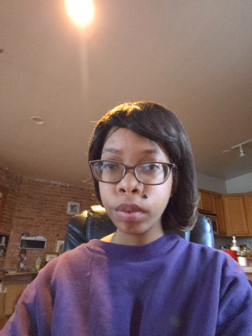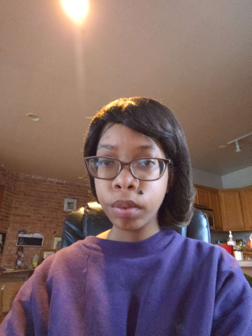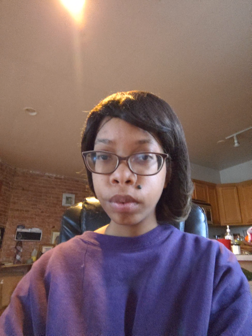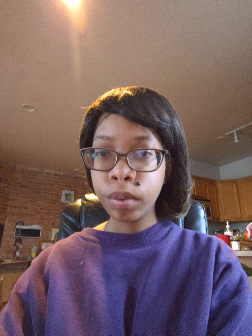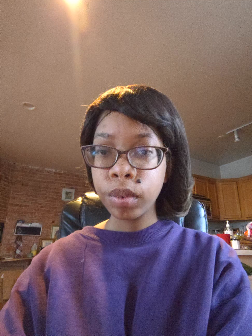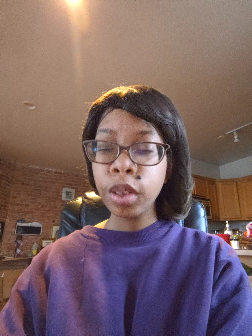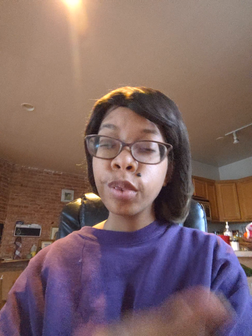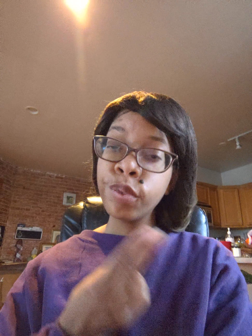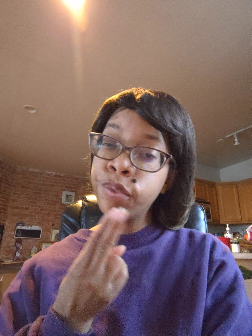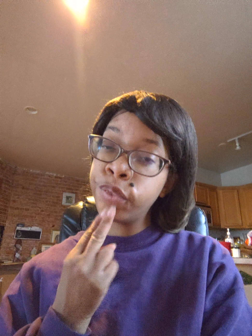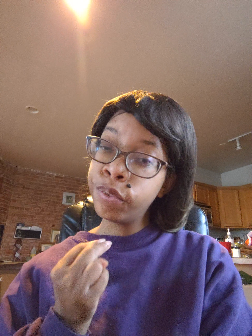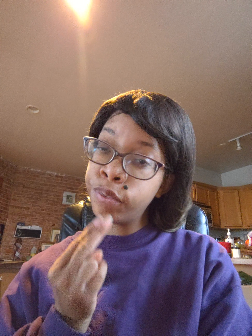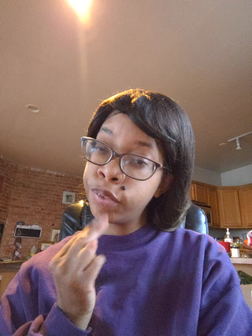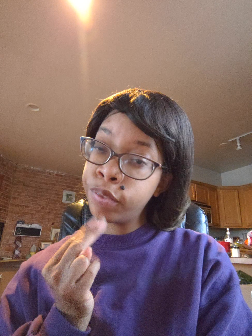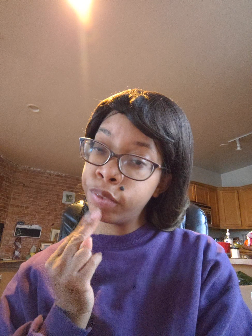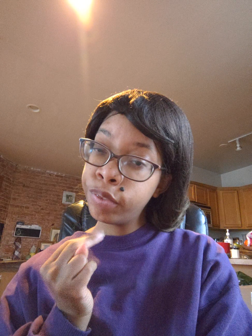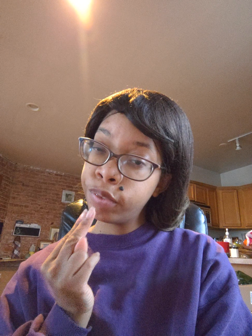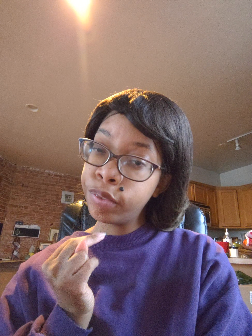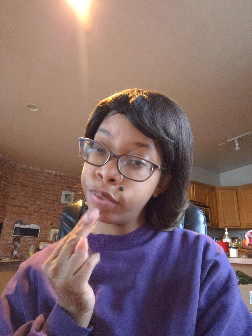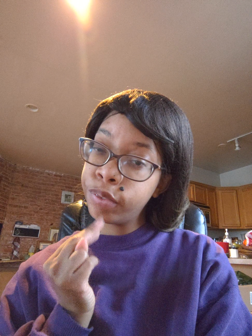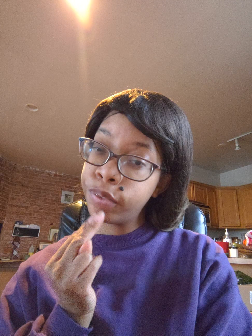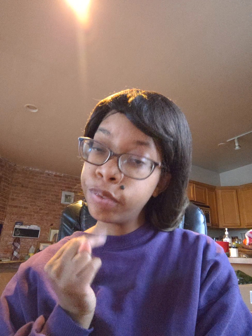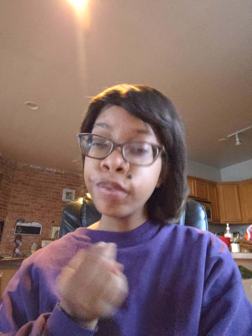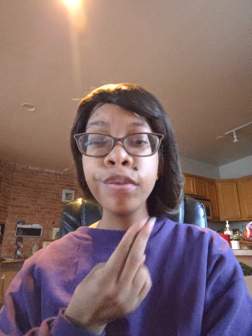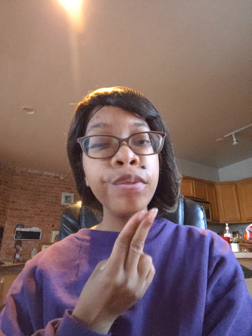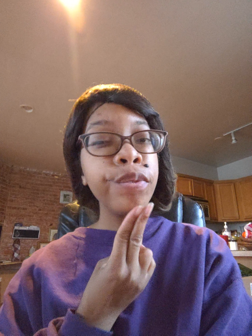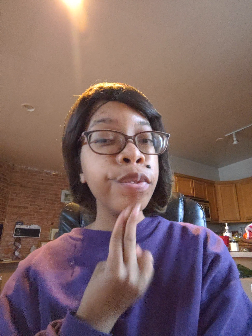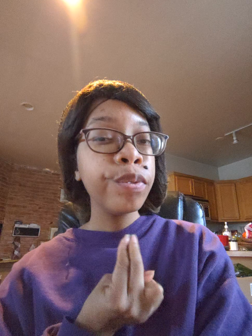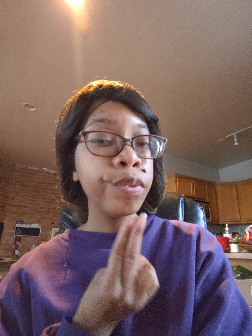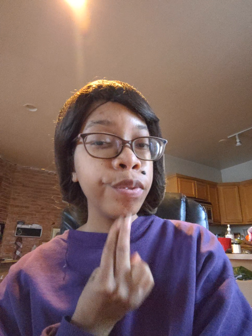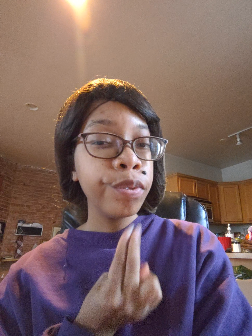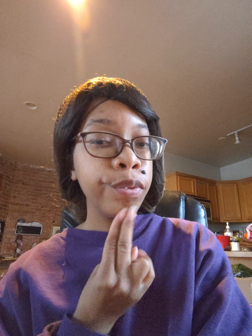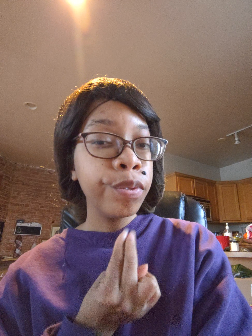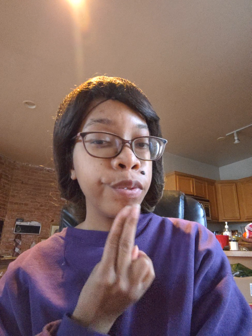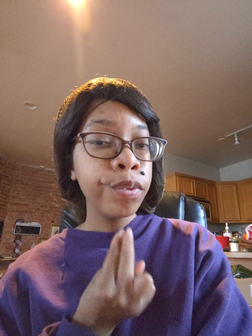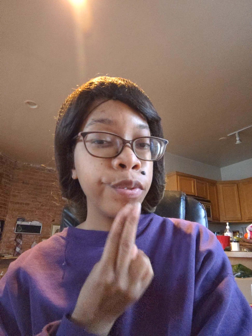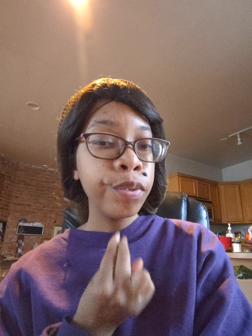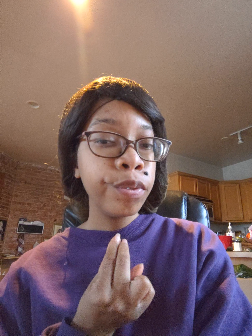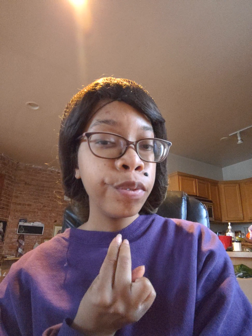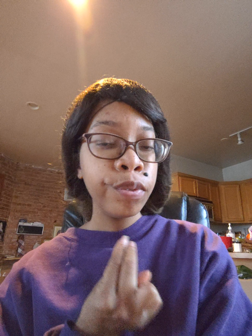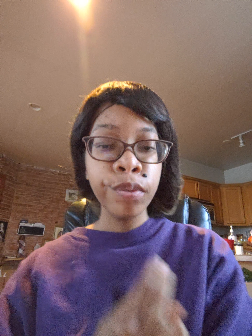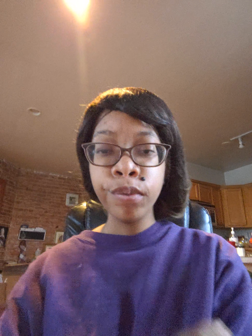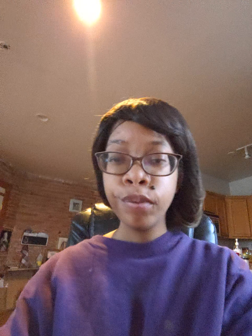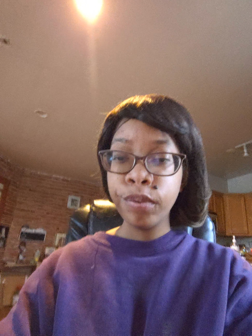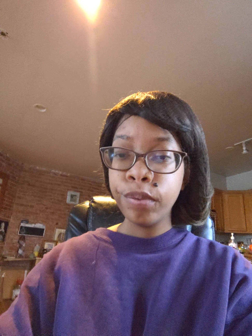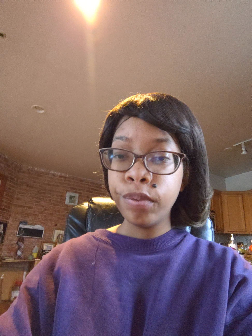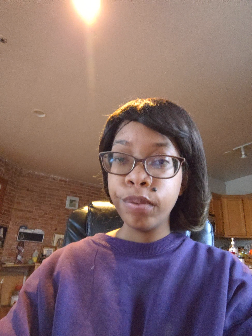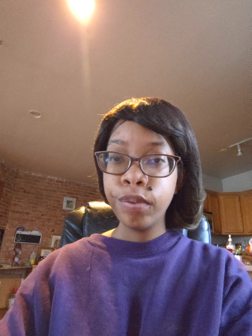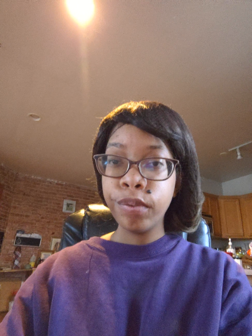cute